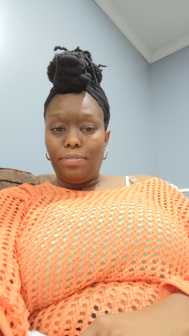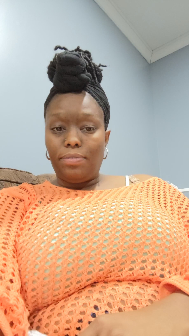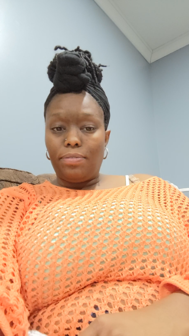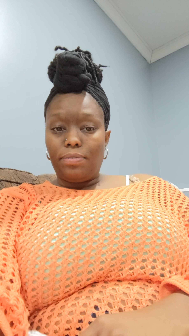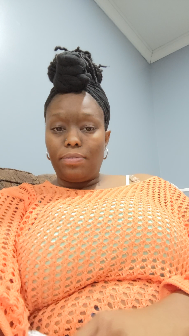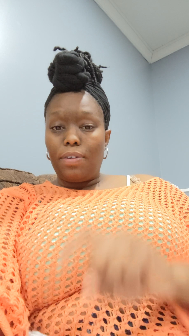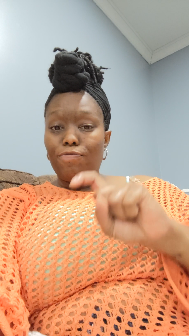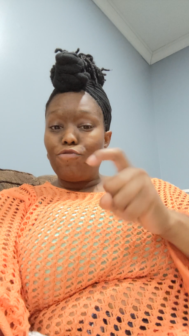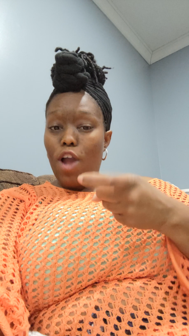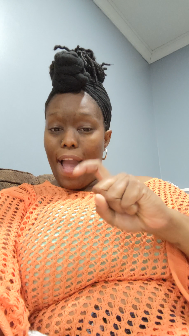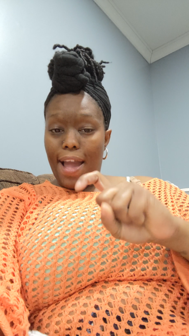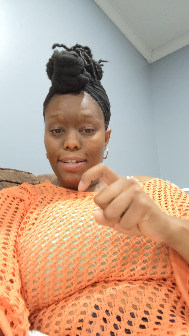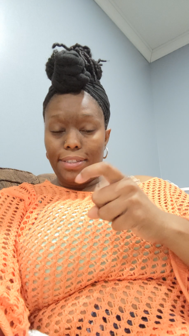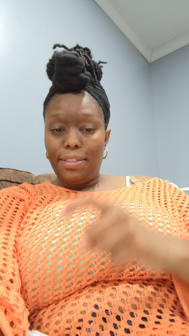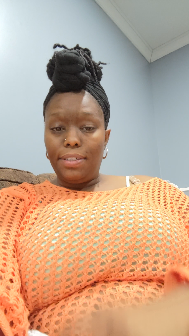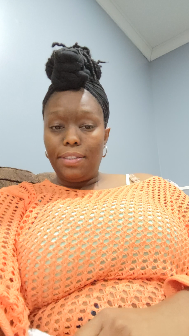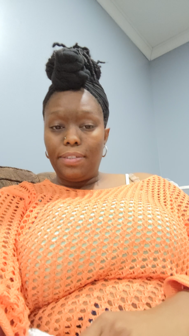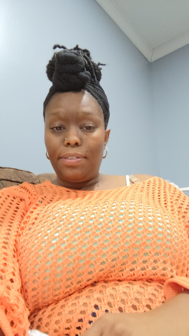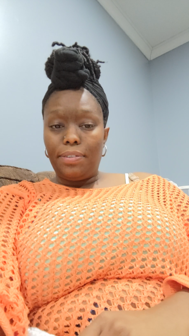friend